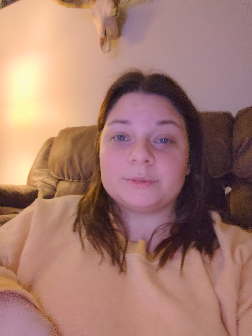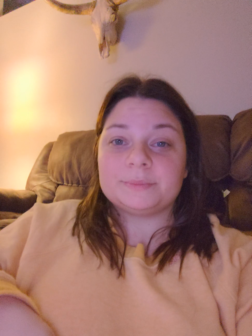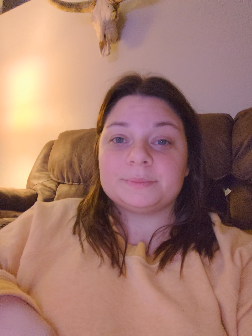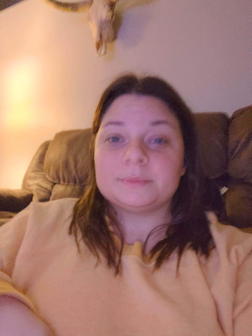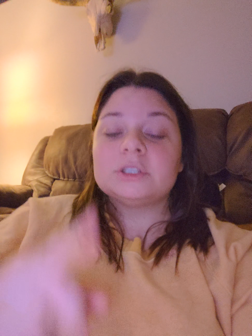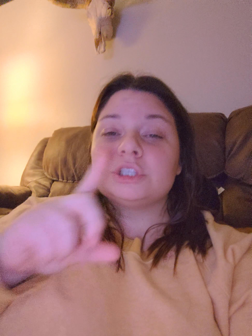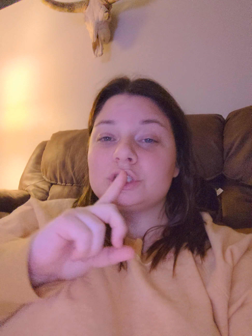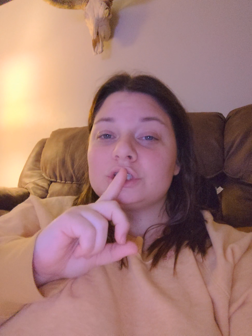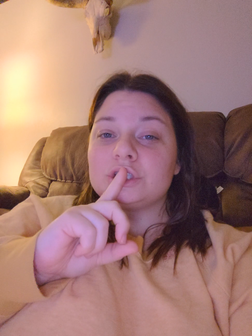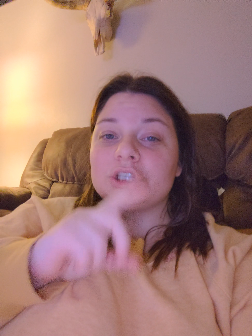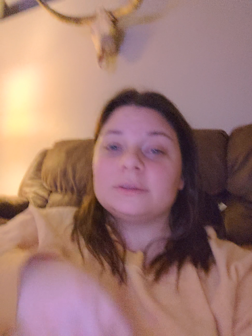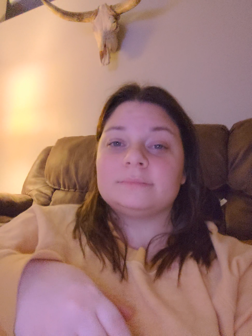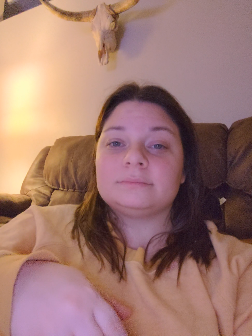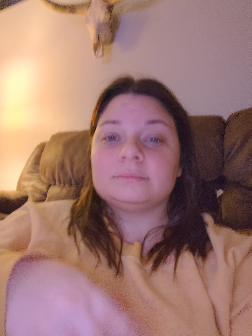shhh